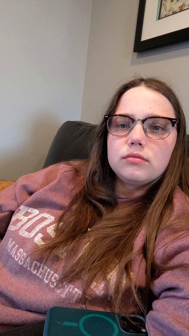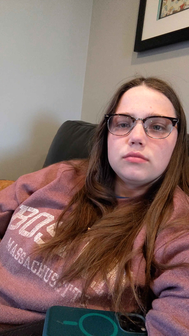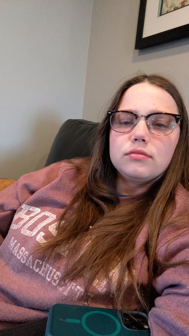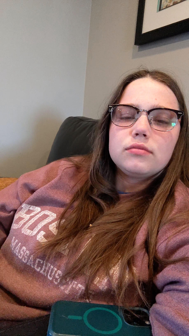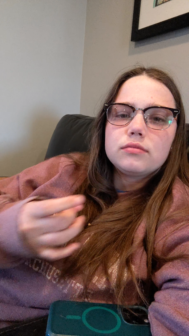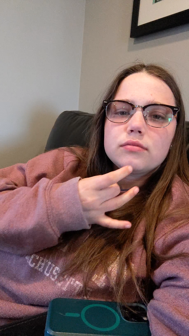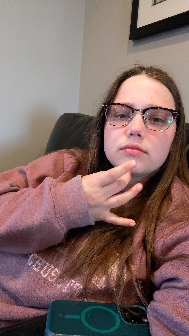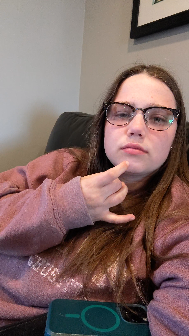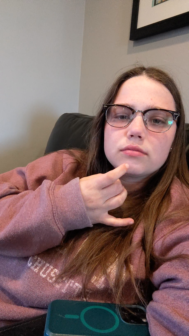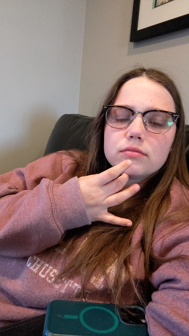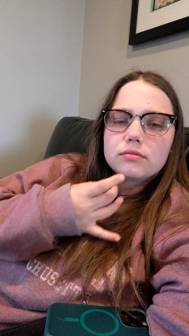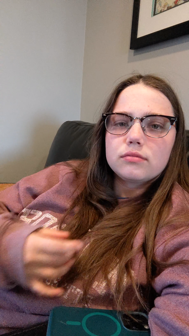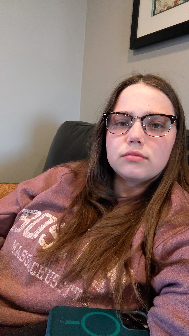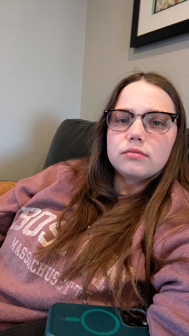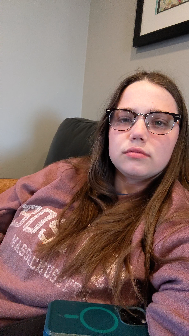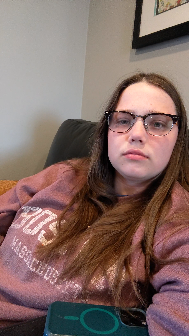light bulb